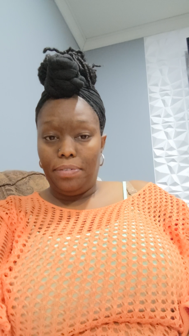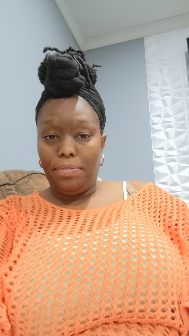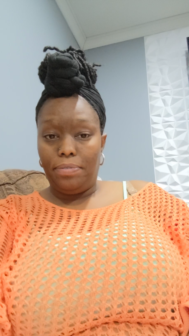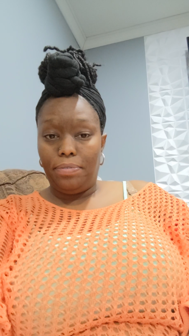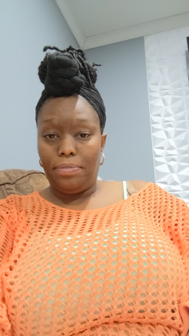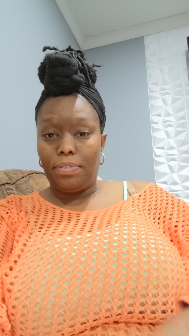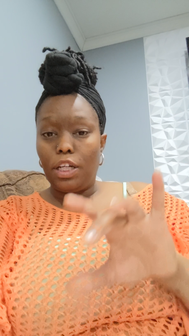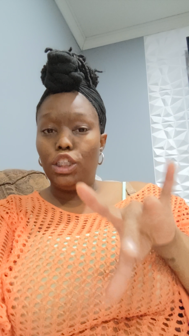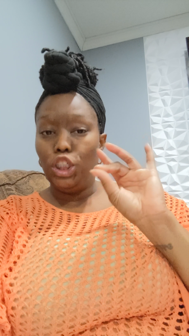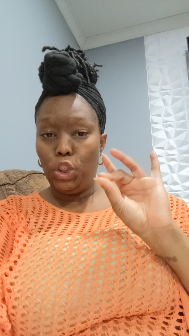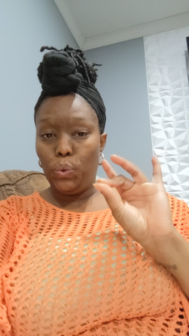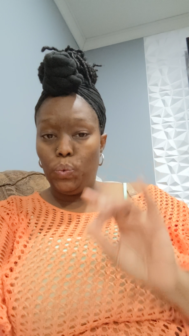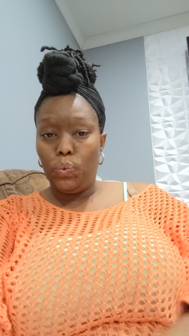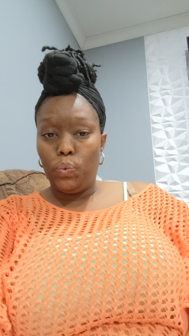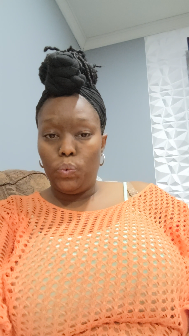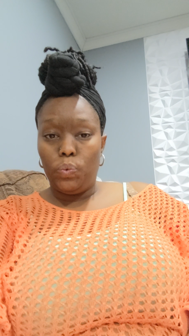choose